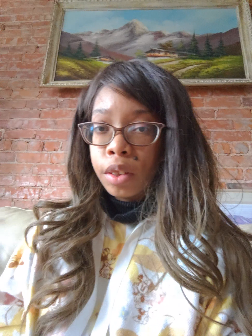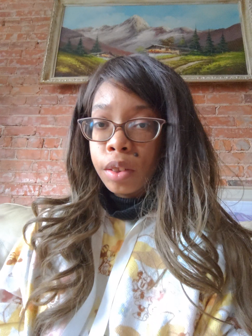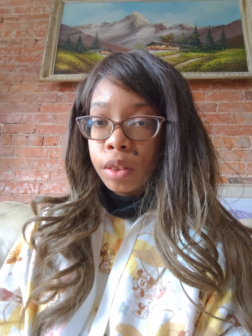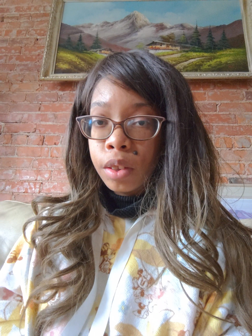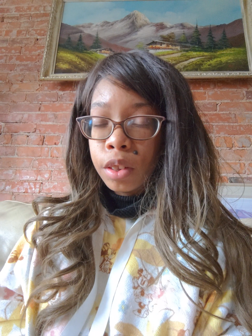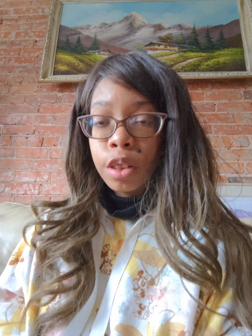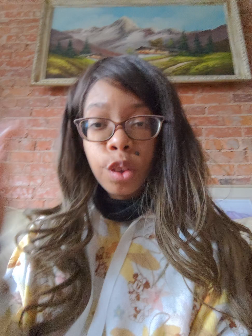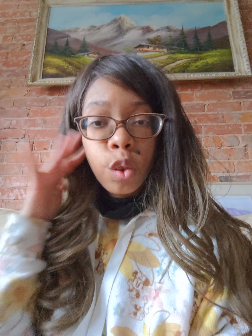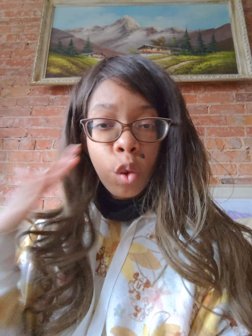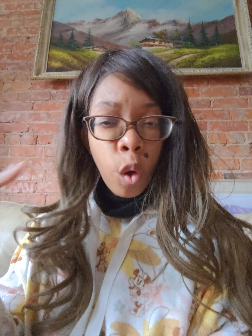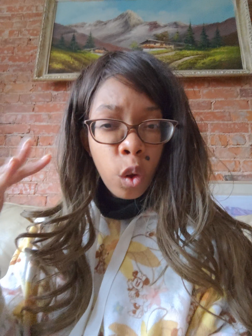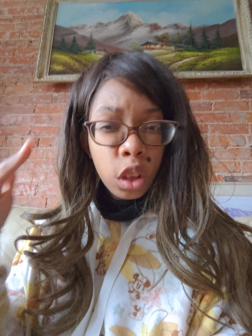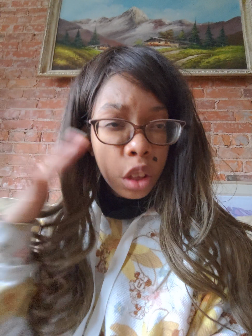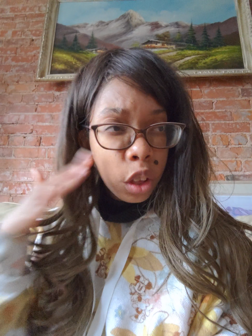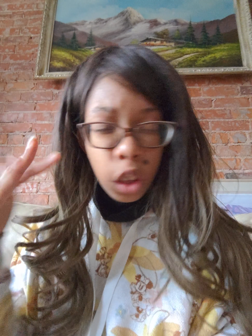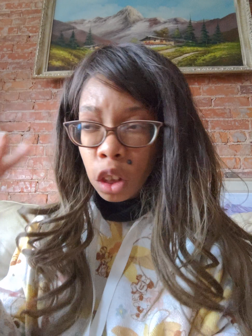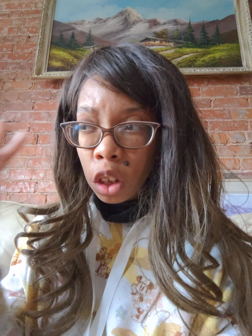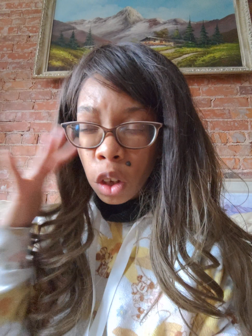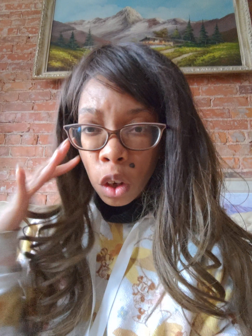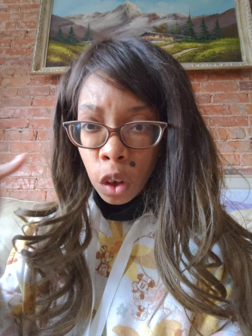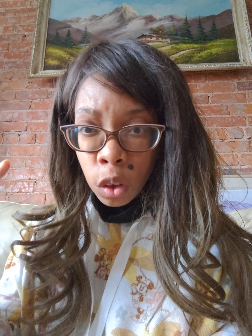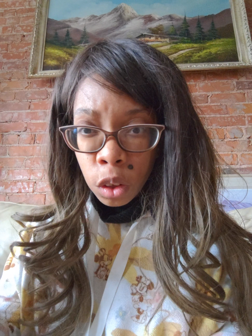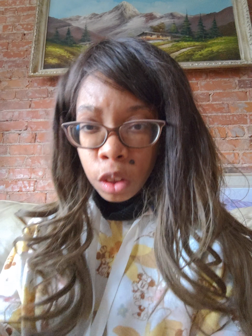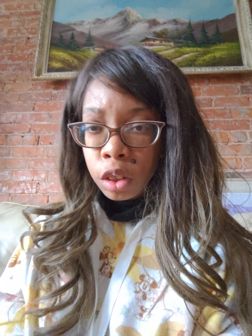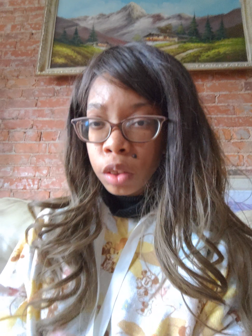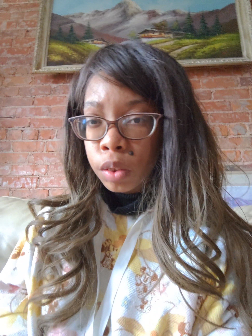noisy